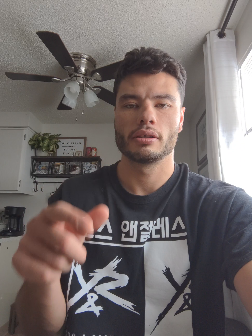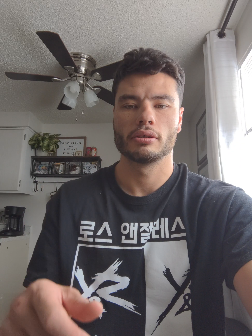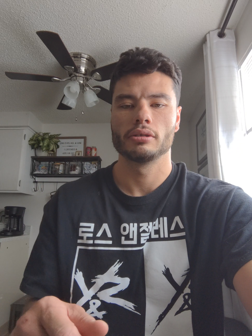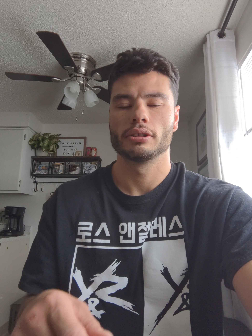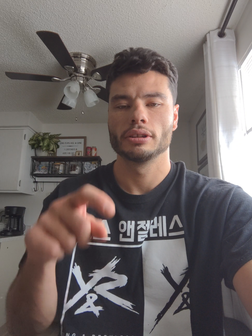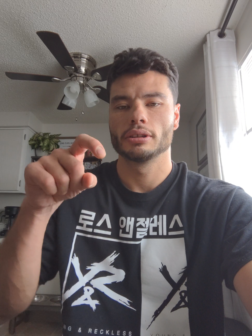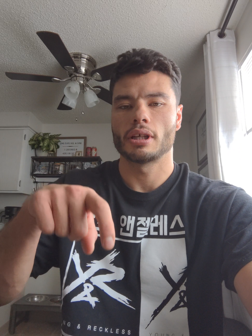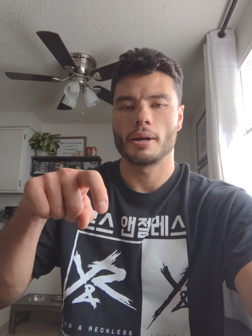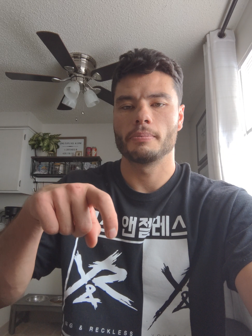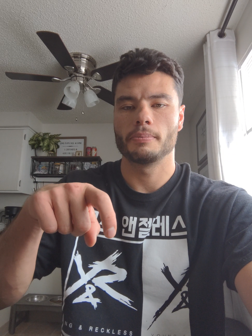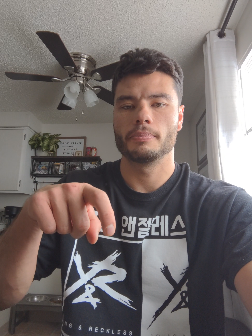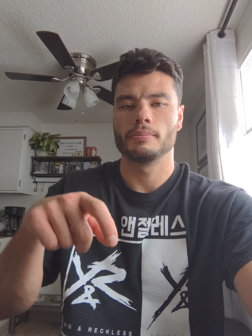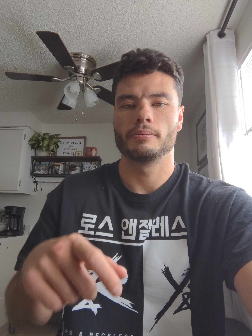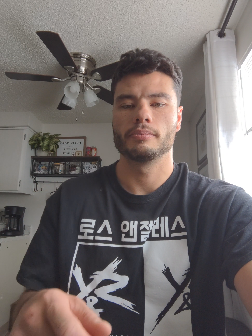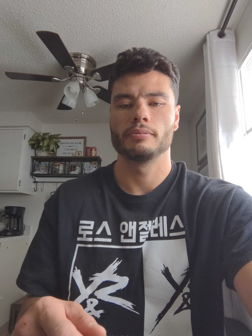time